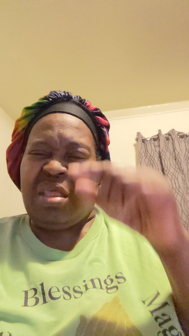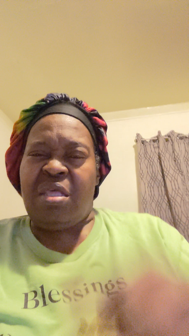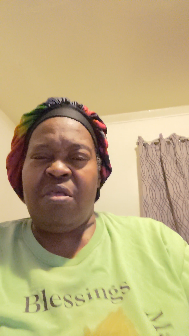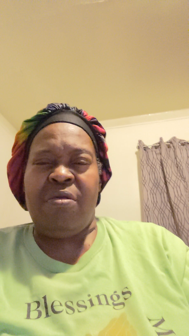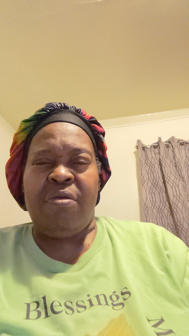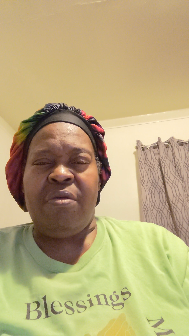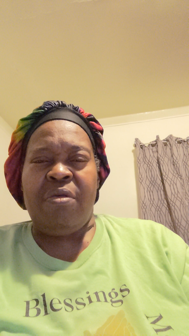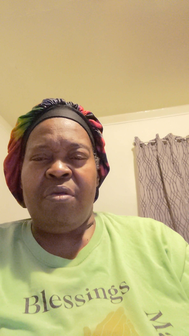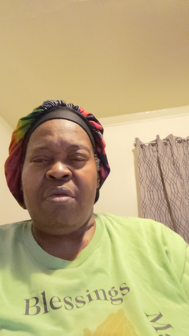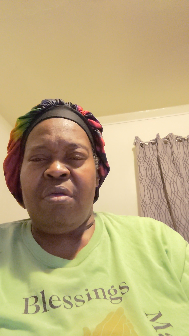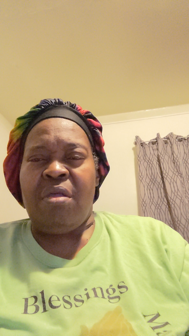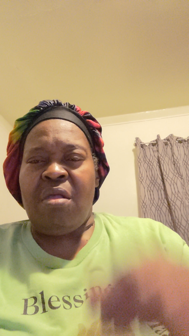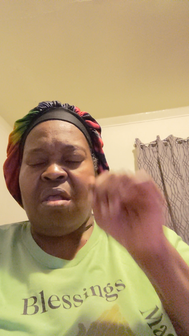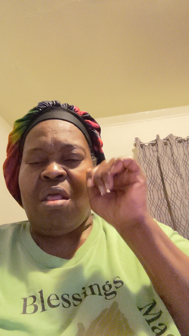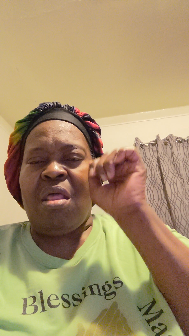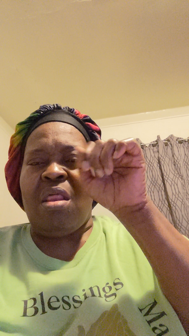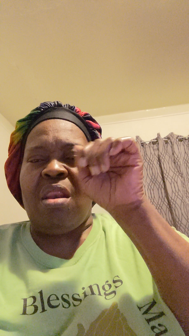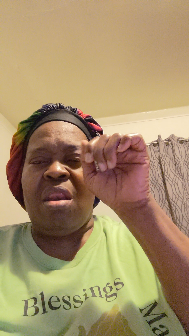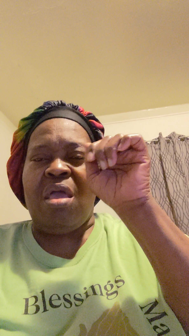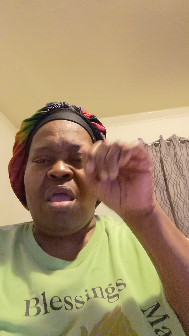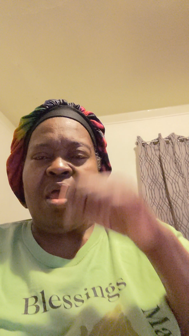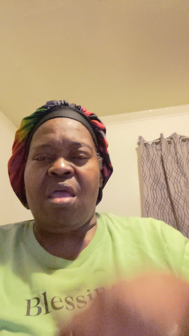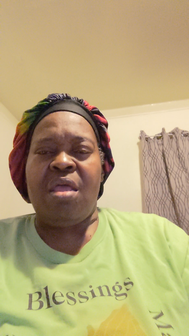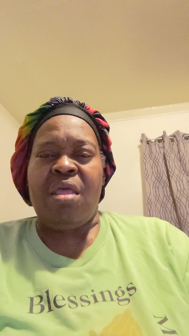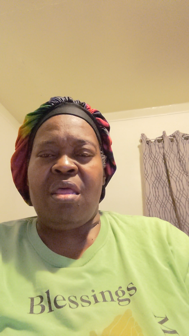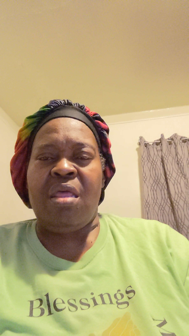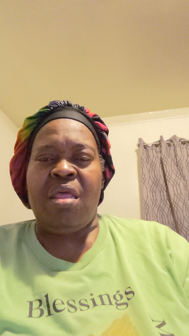knock